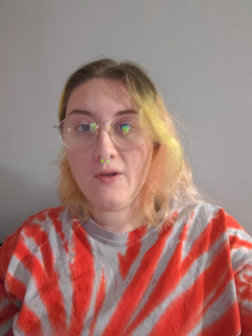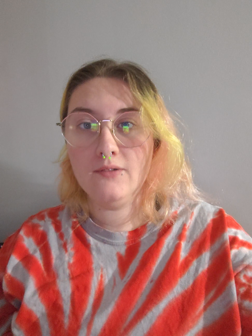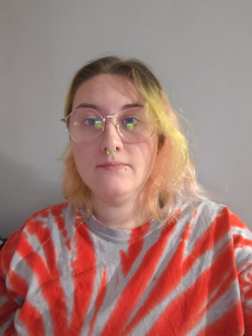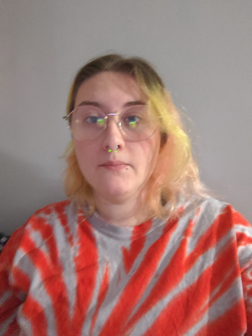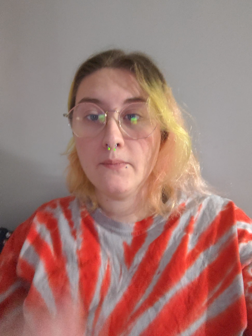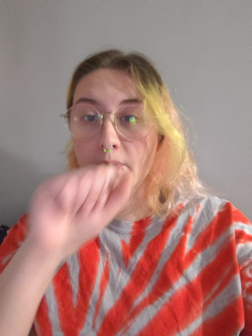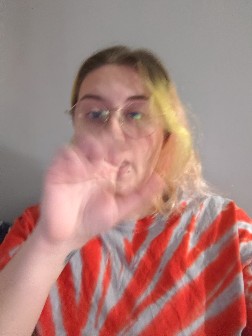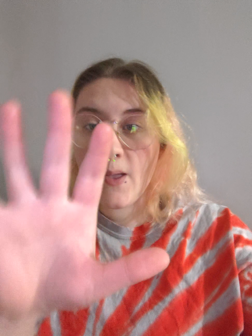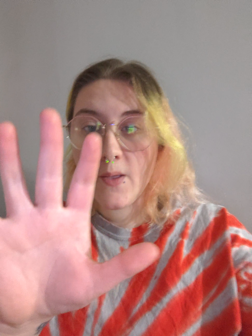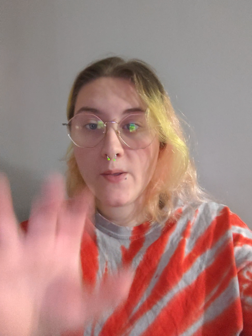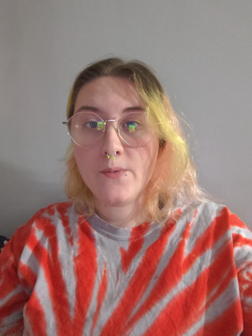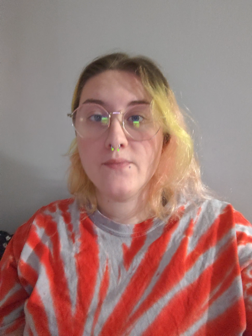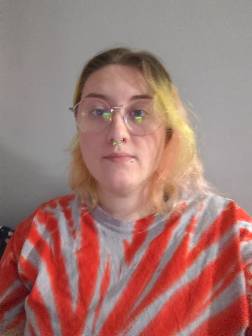blow